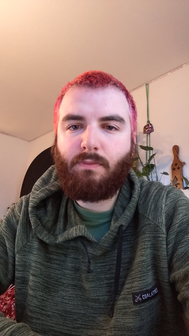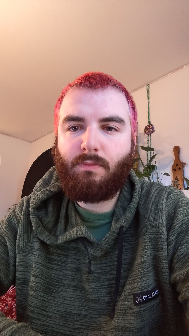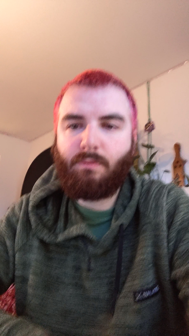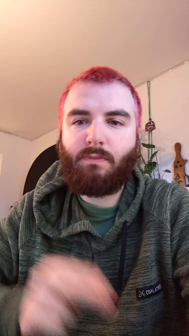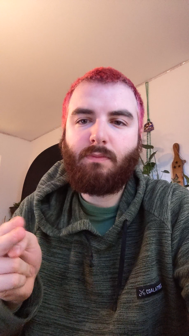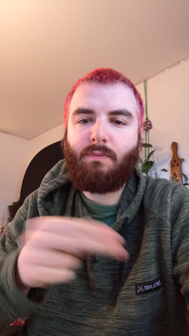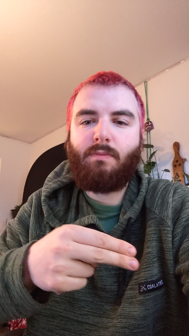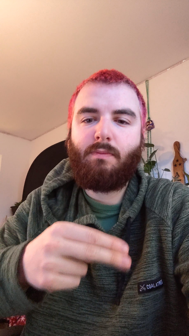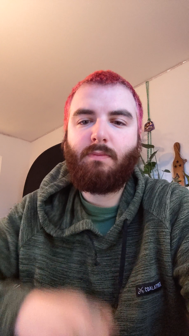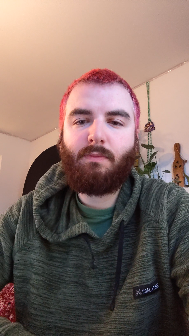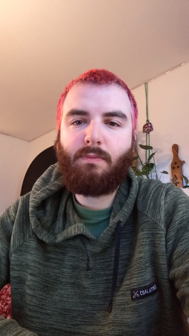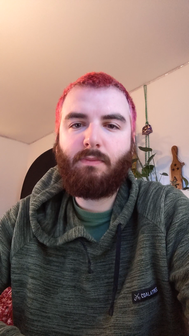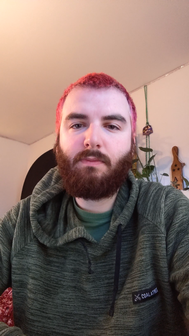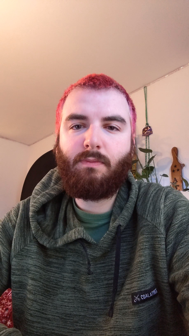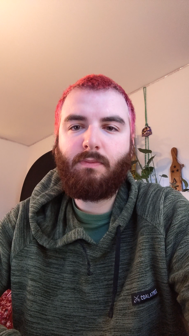belt